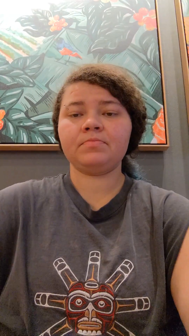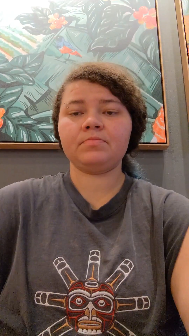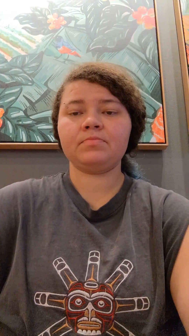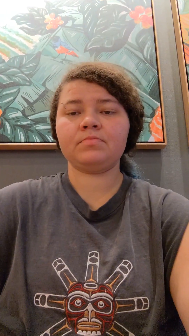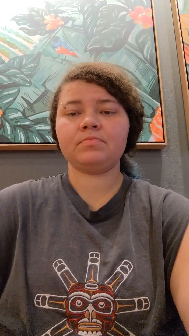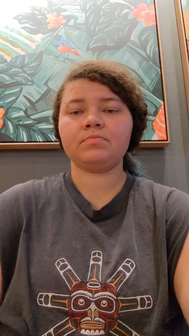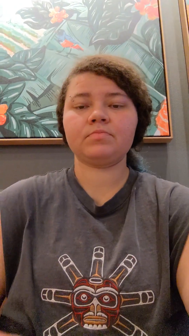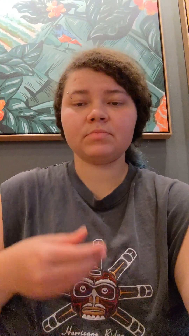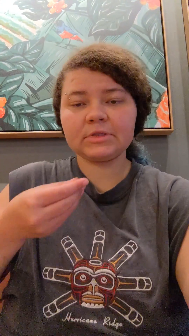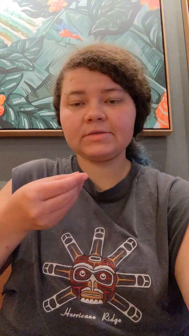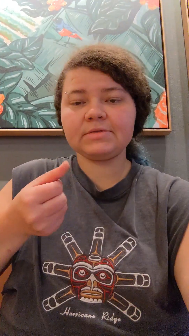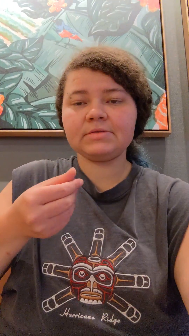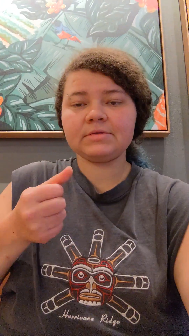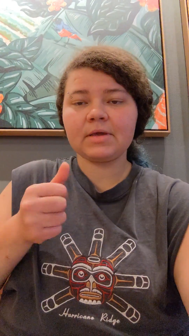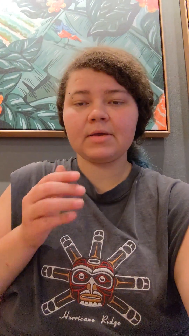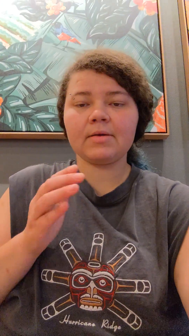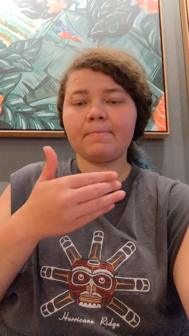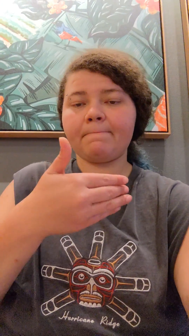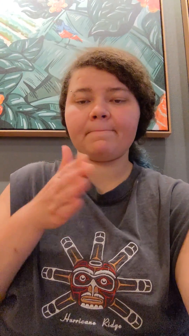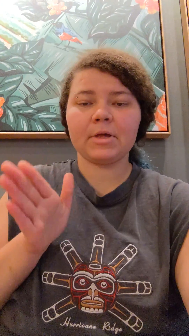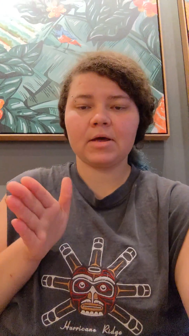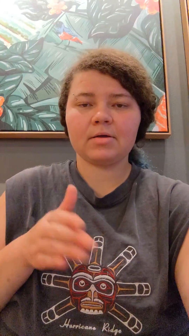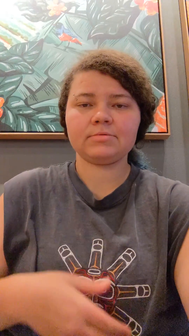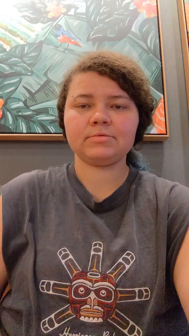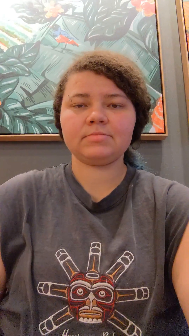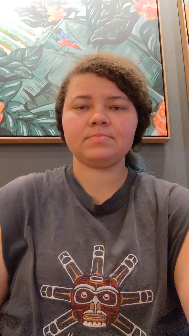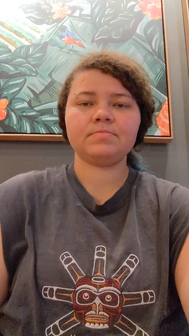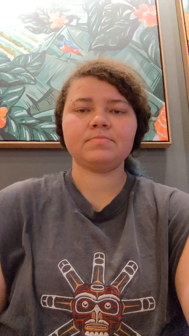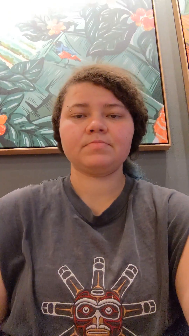sandbox